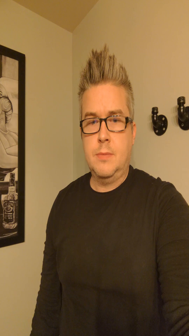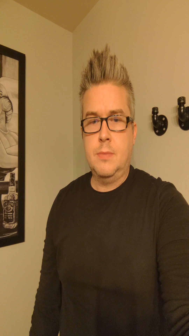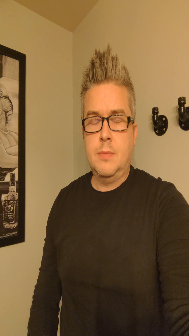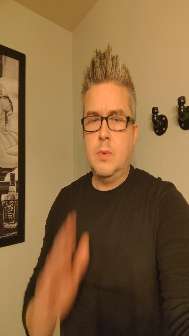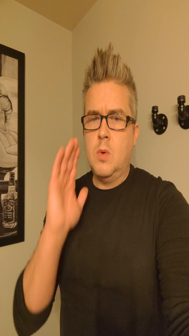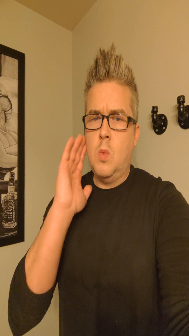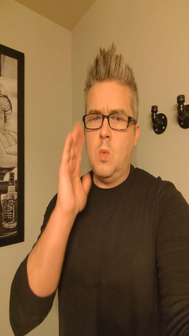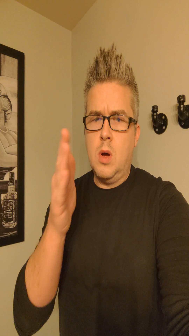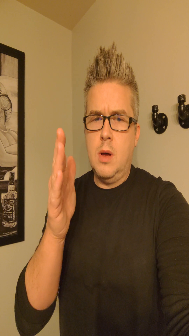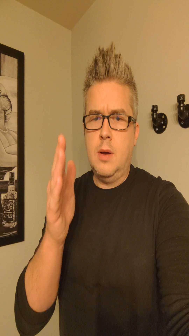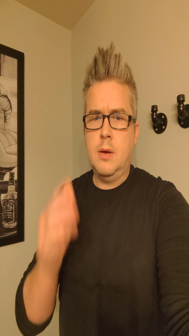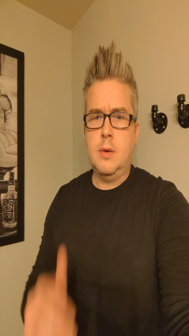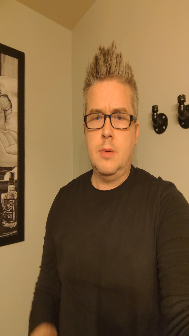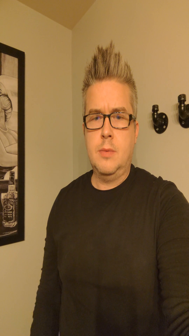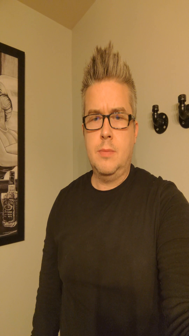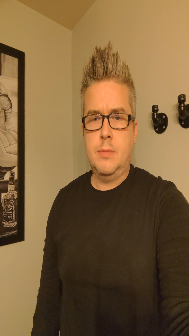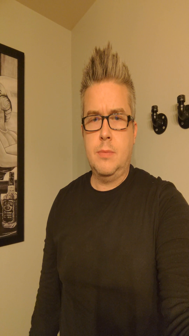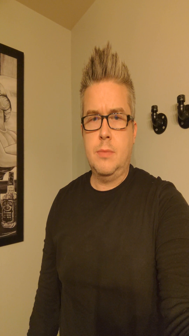will